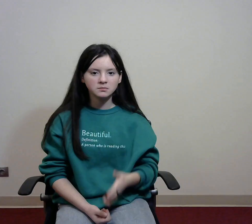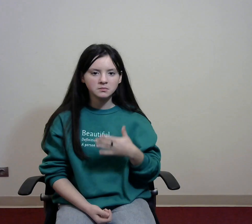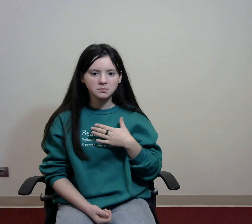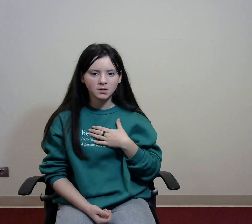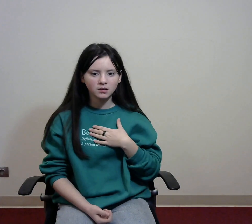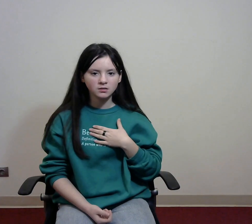mən